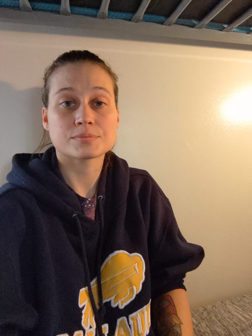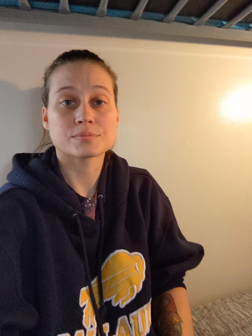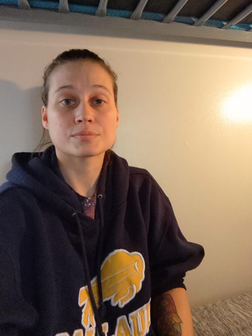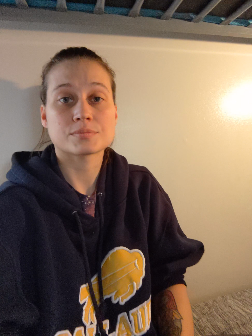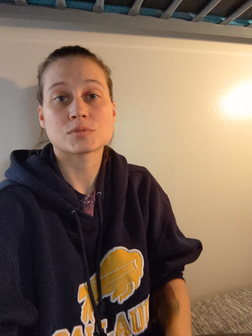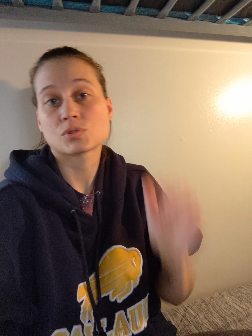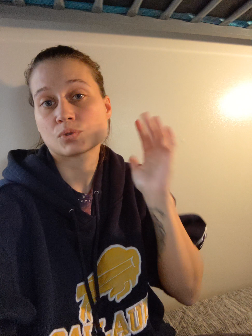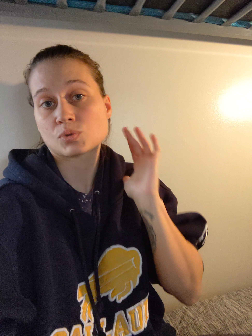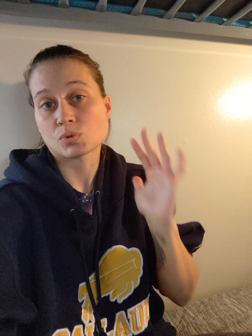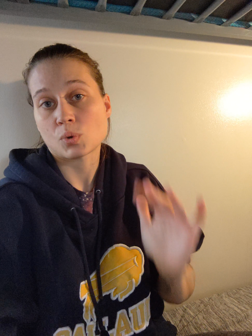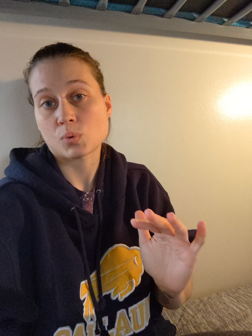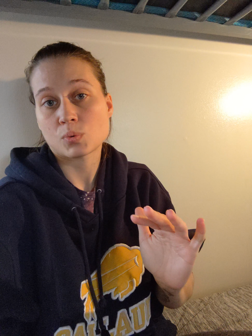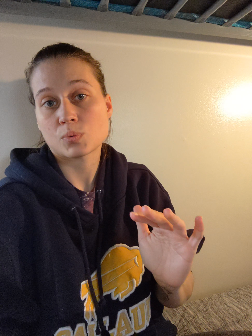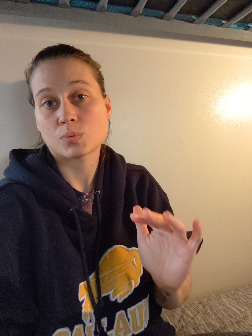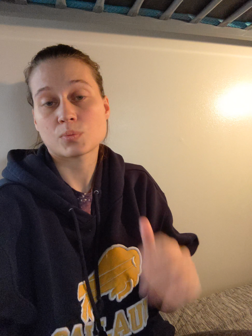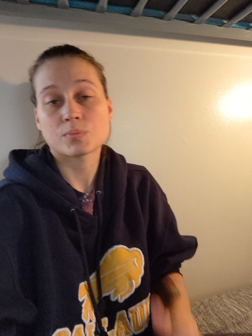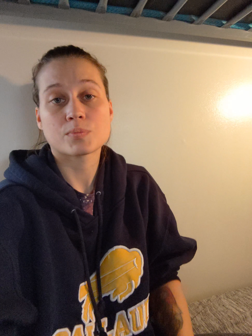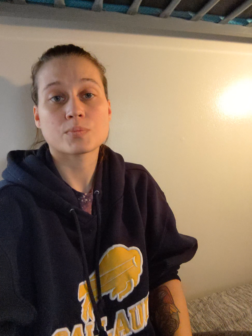snow